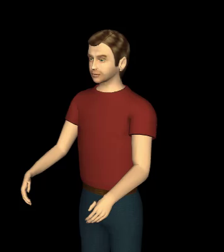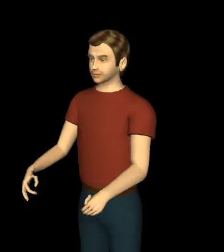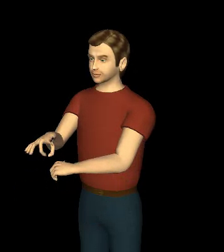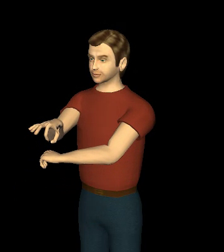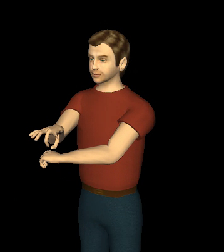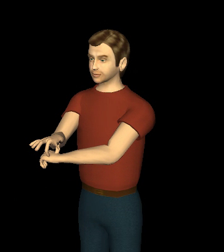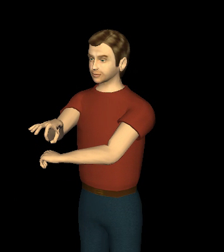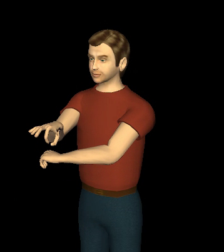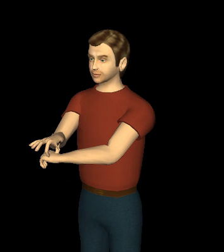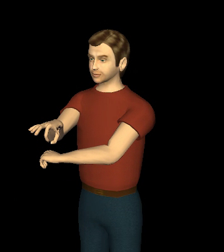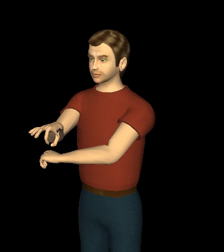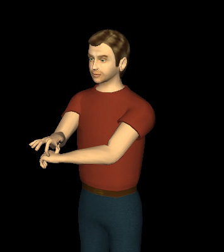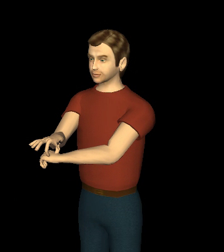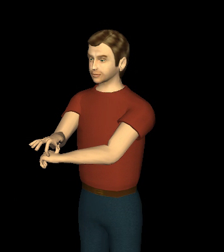مريض